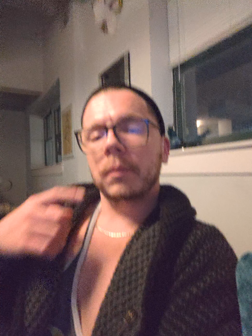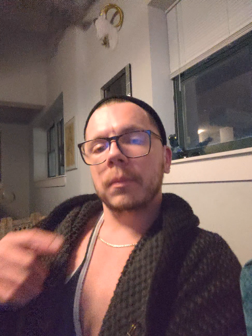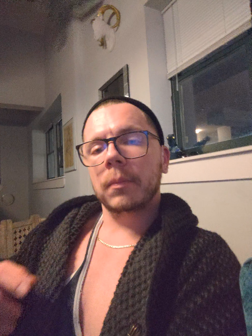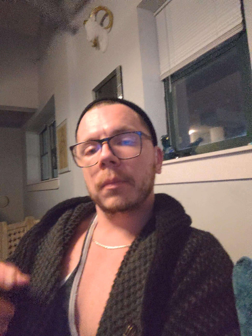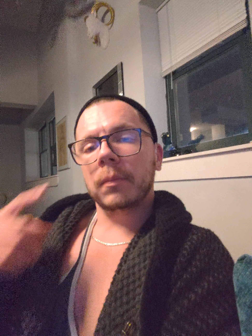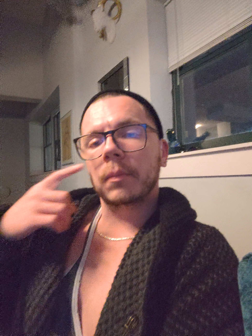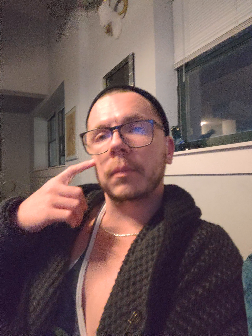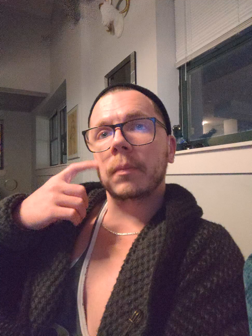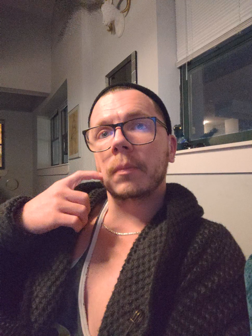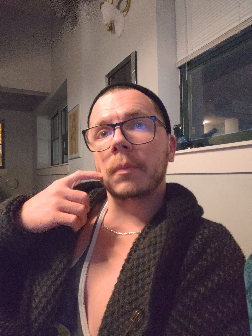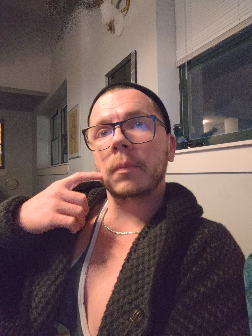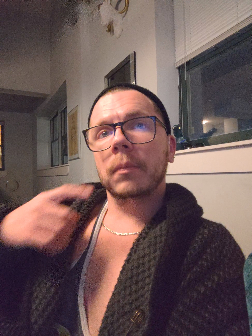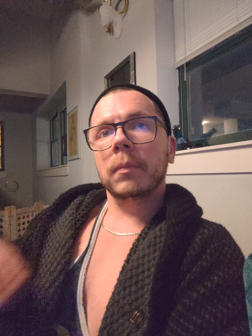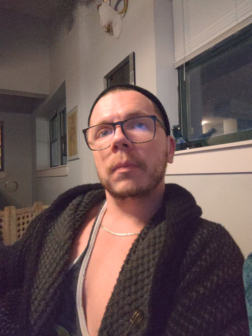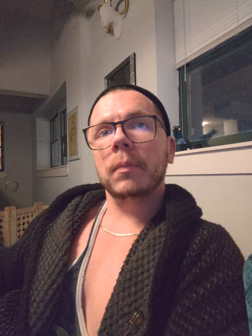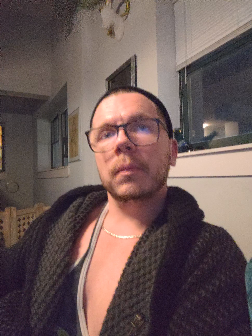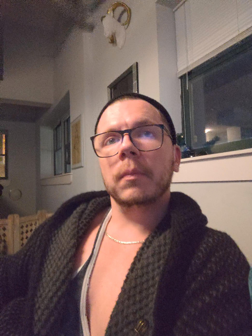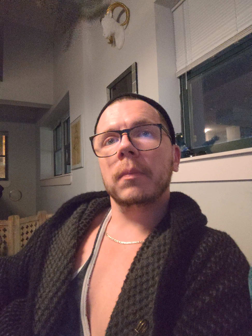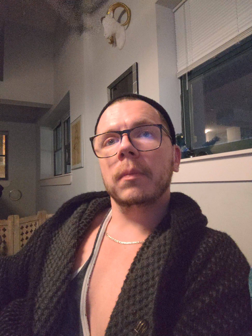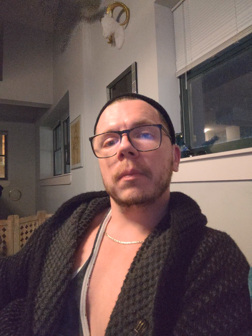cry